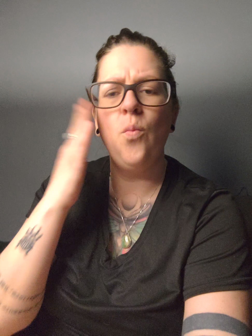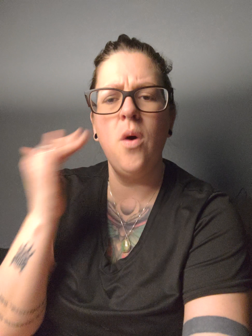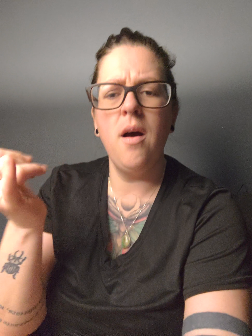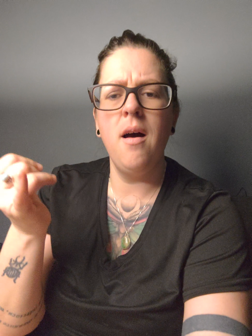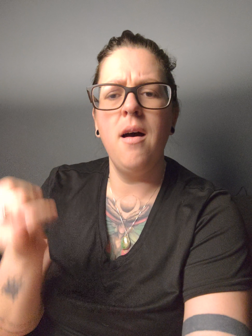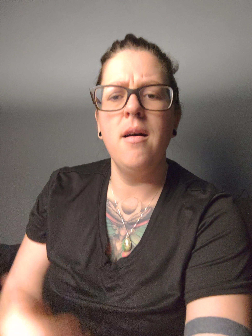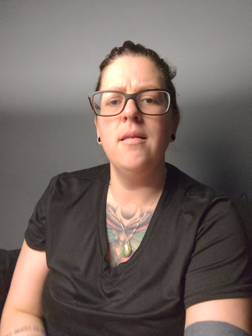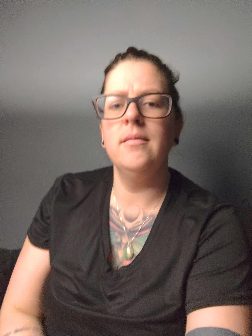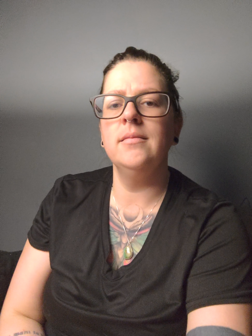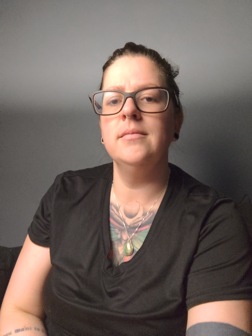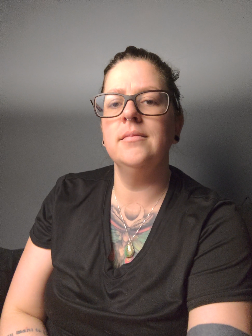why